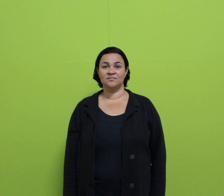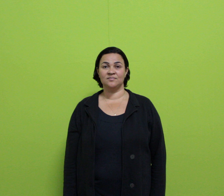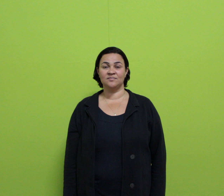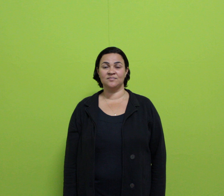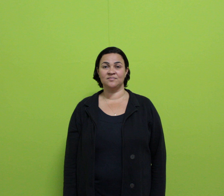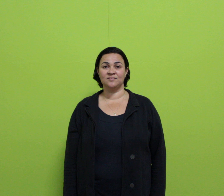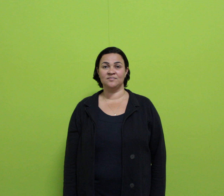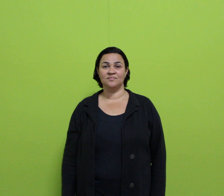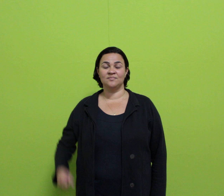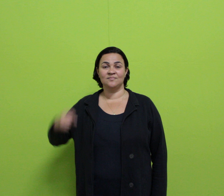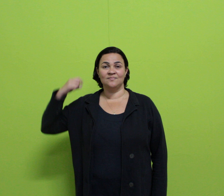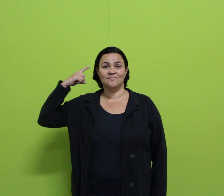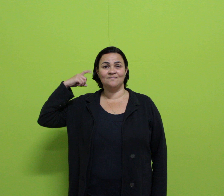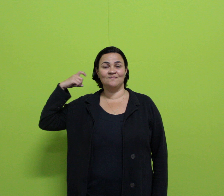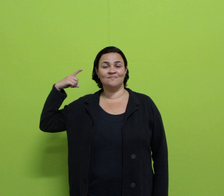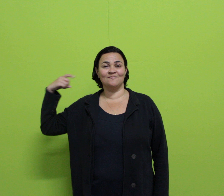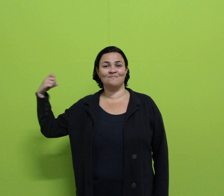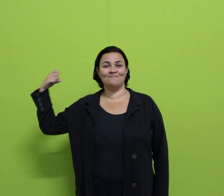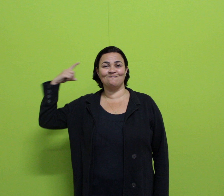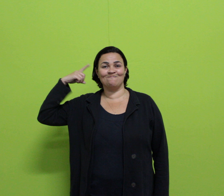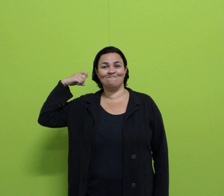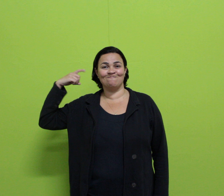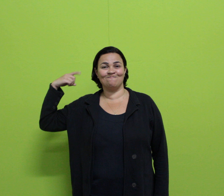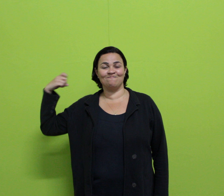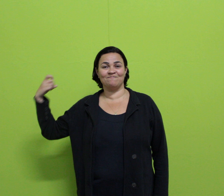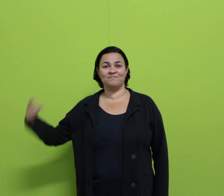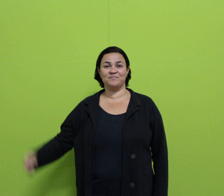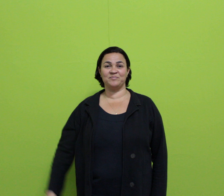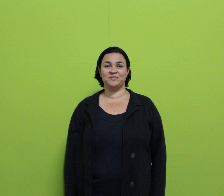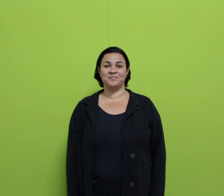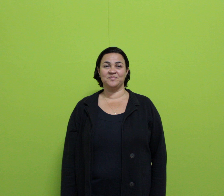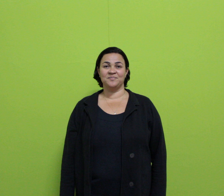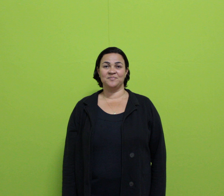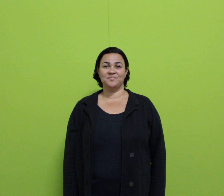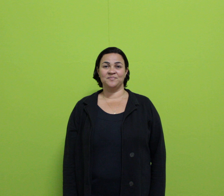barulho